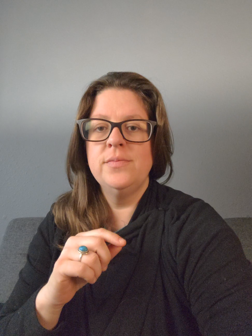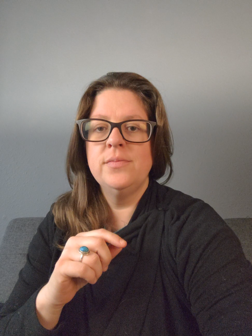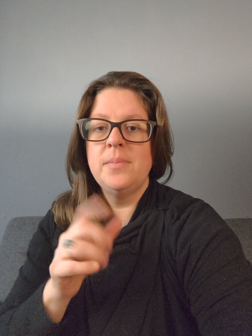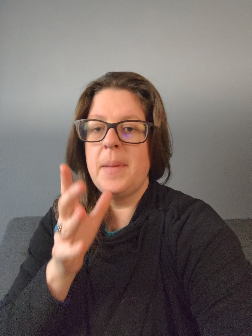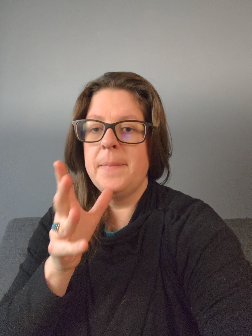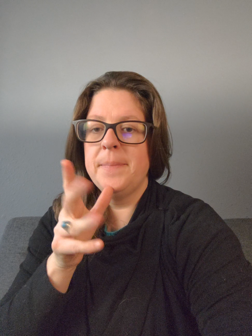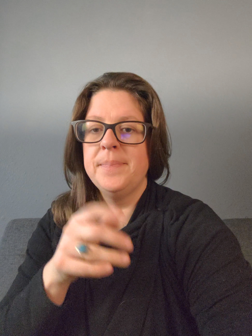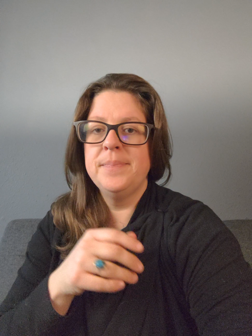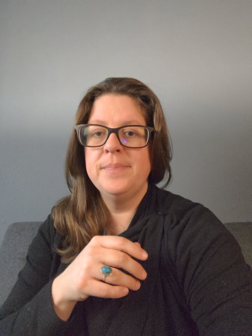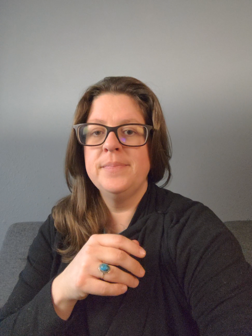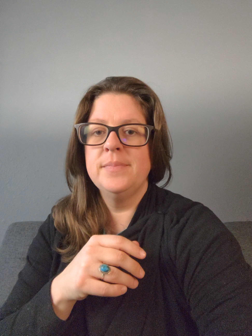mom